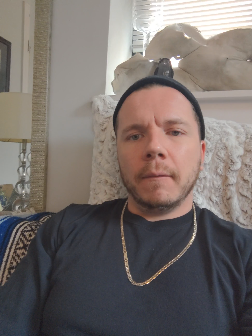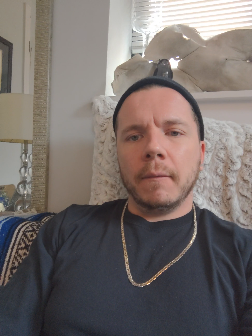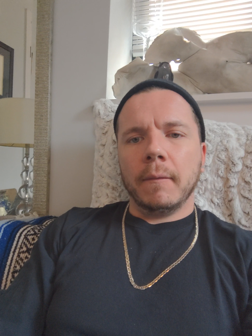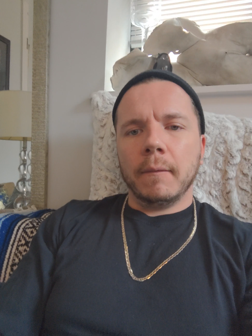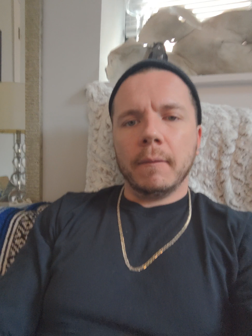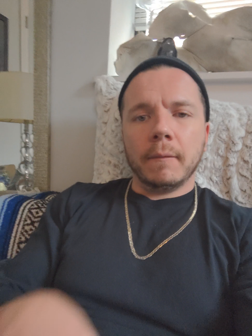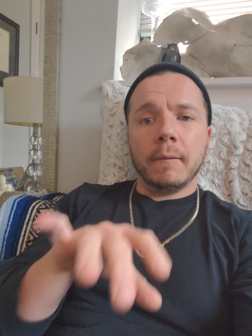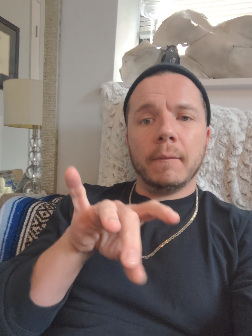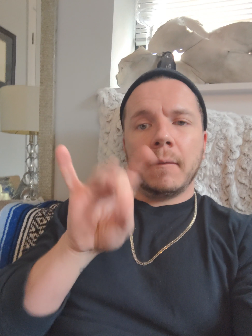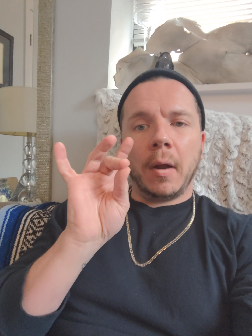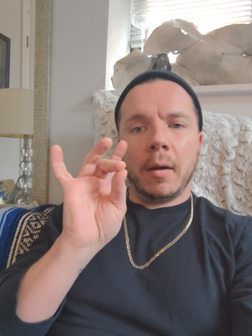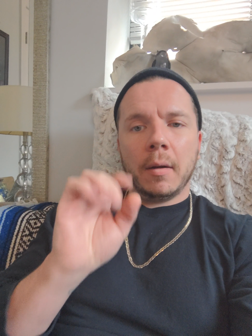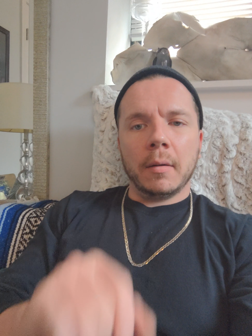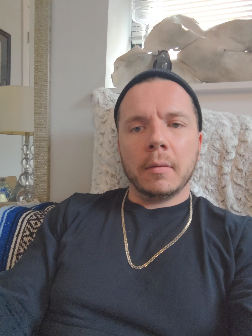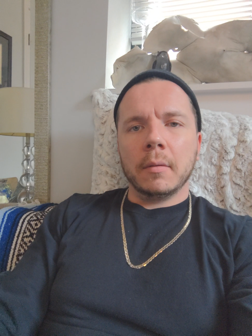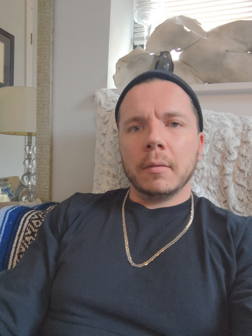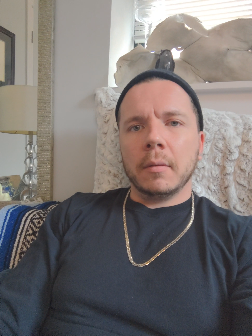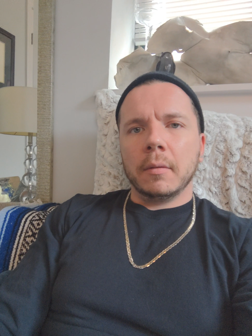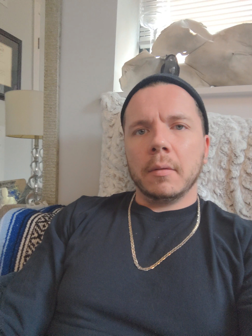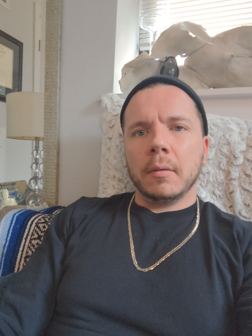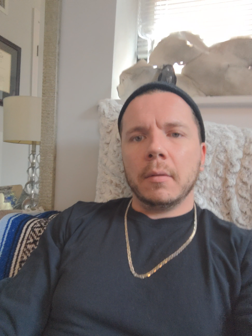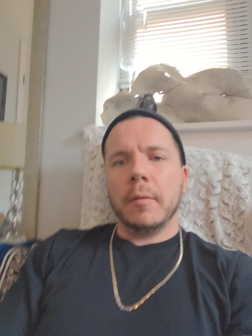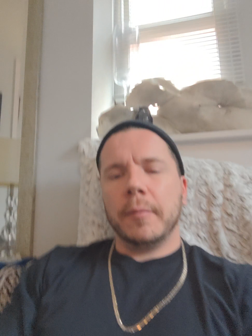find